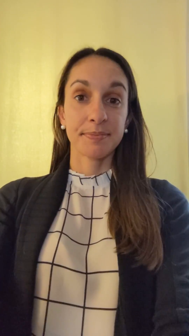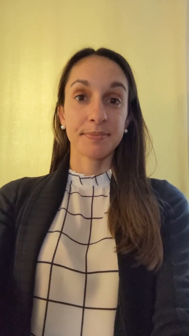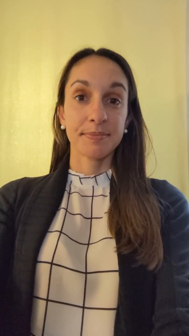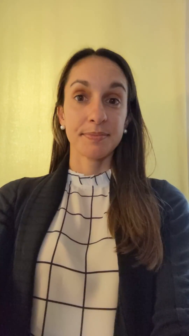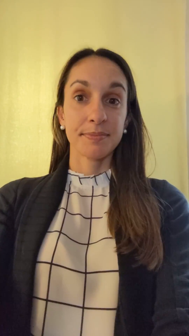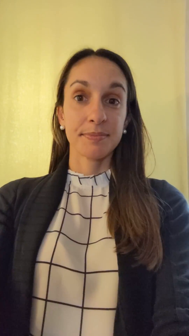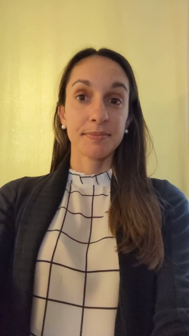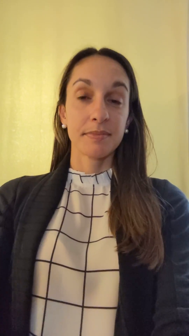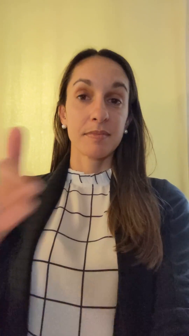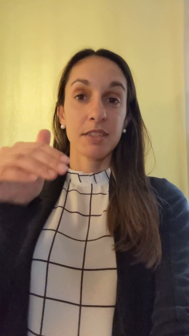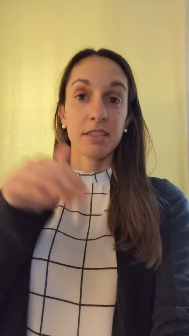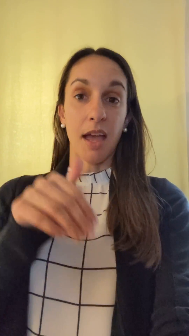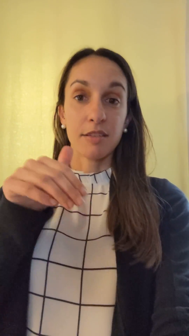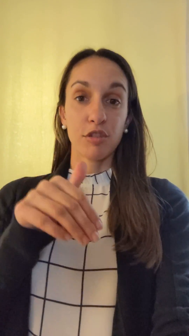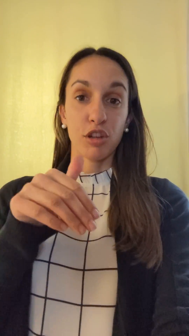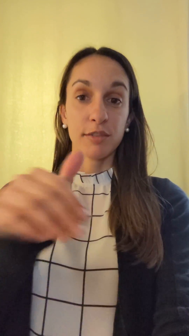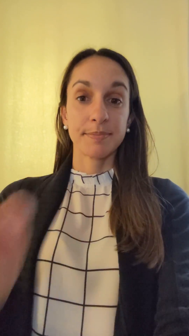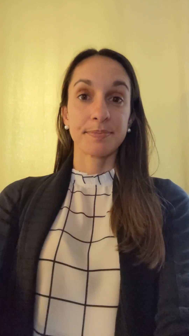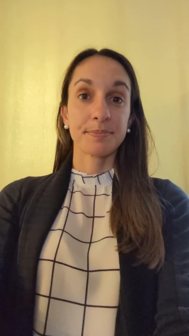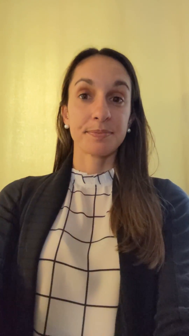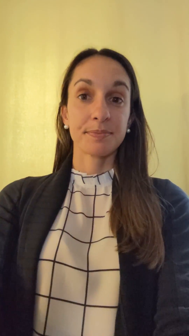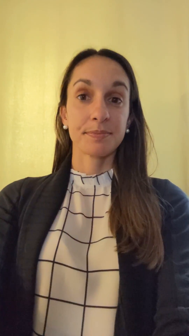doctor